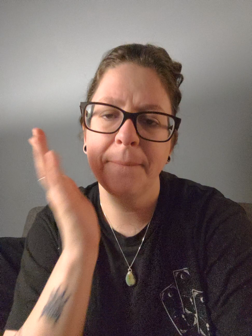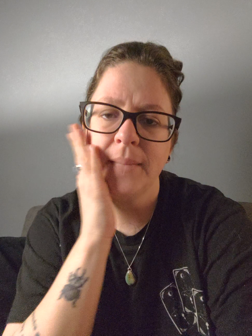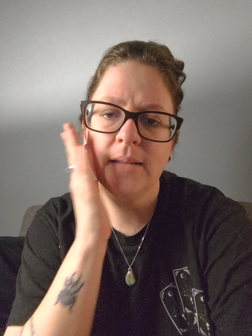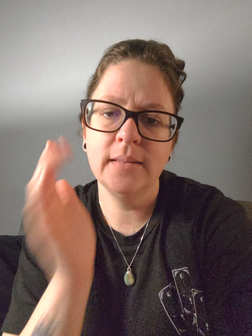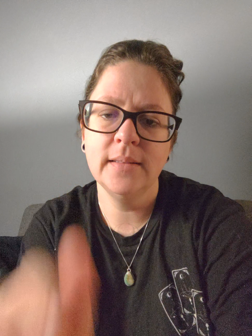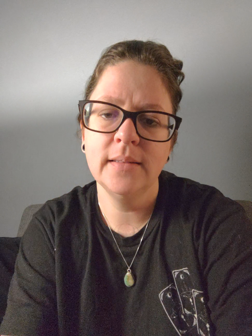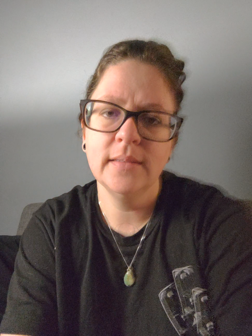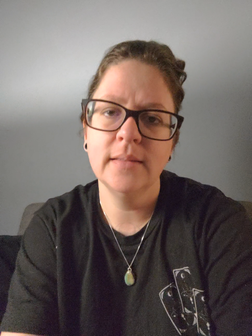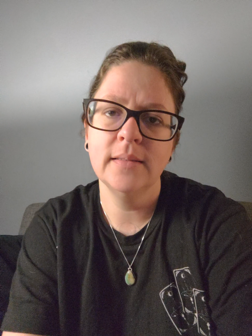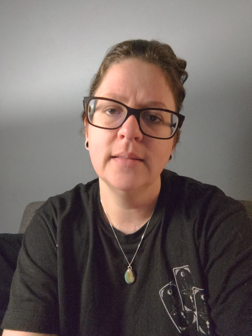bed